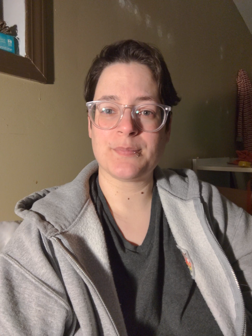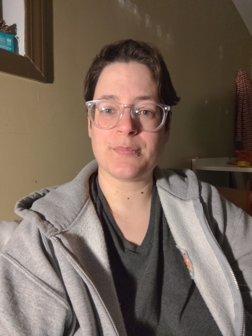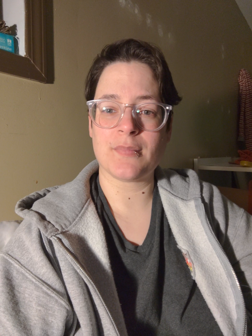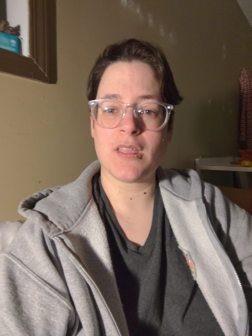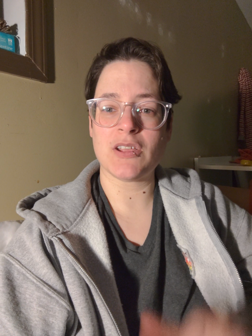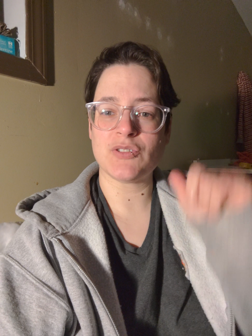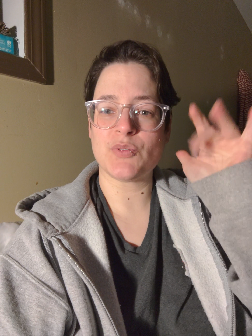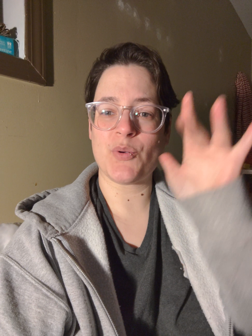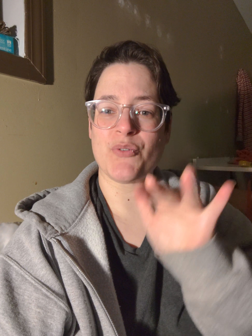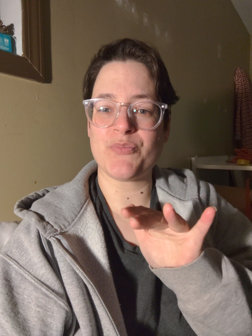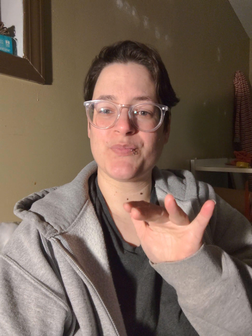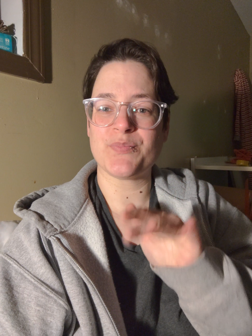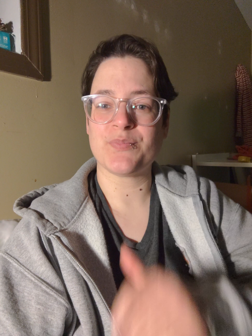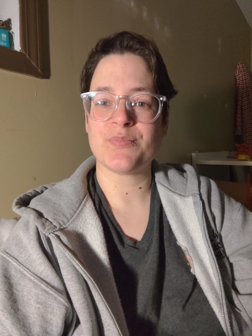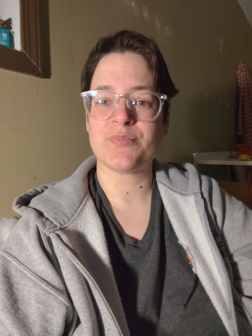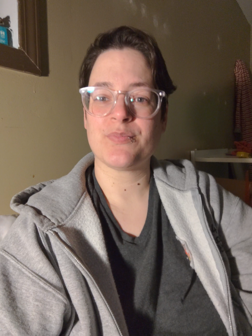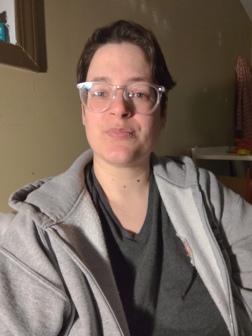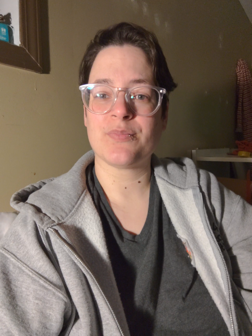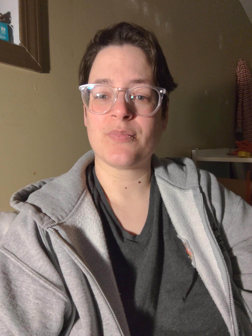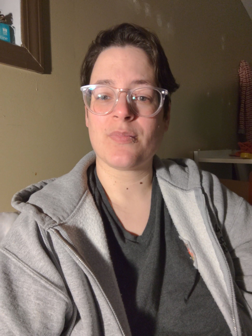snow